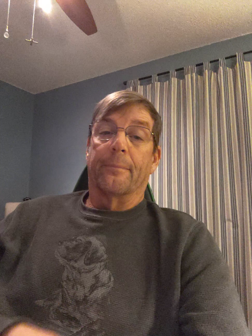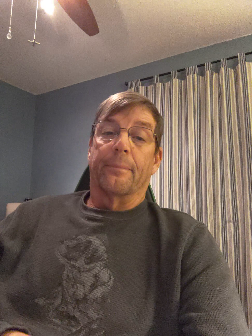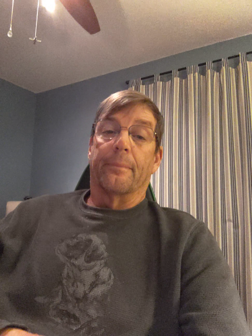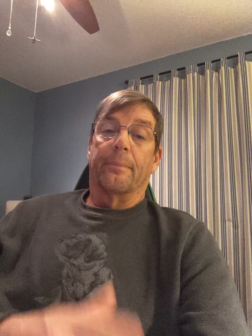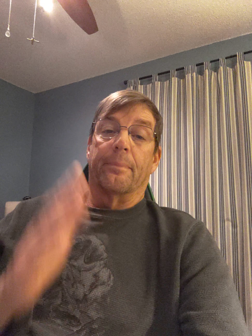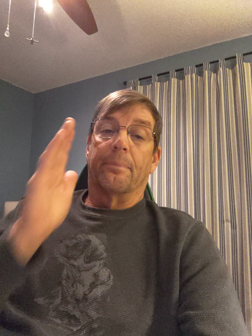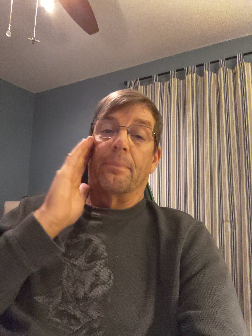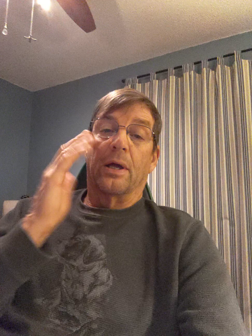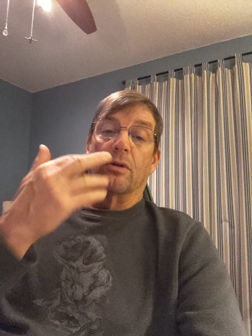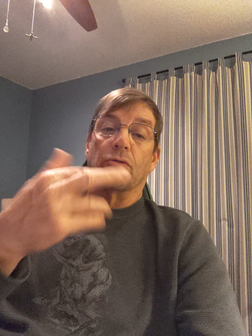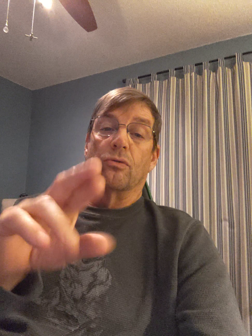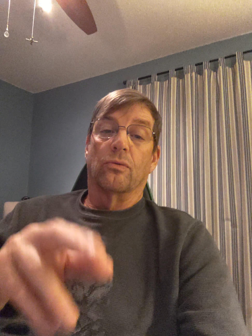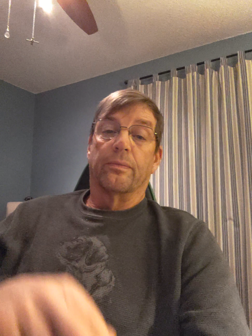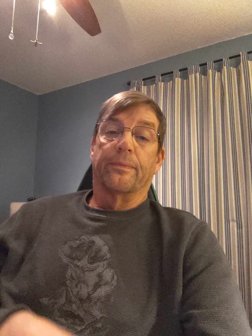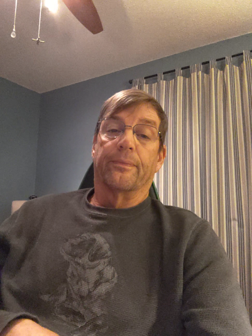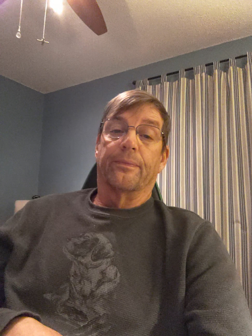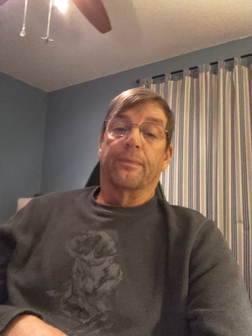bedroom